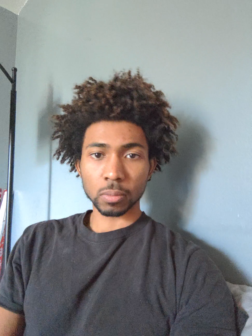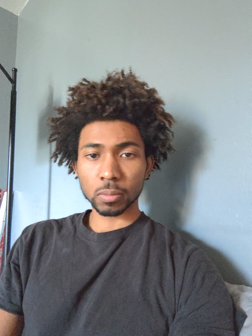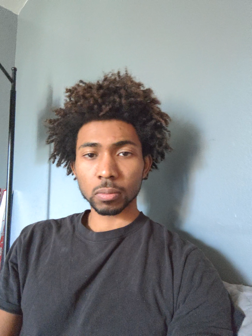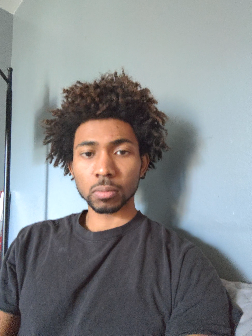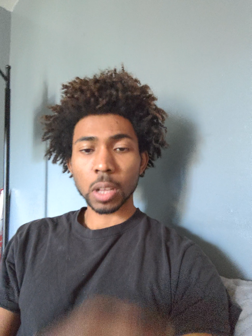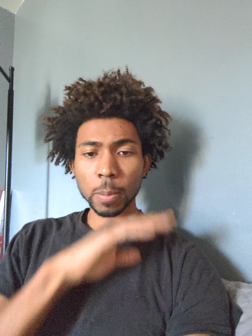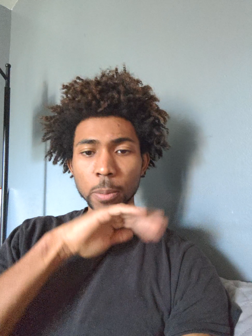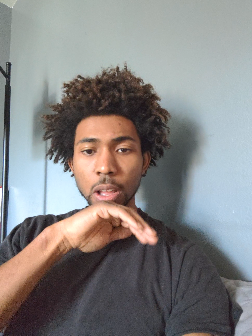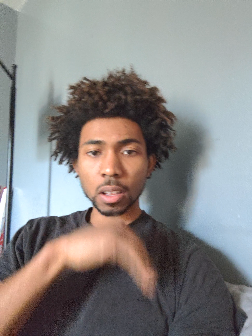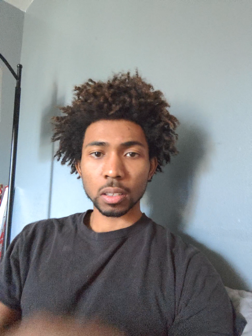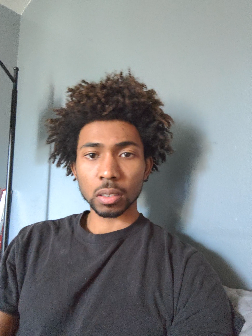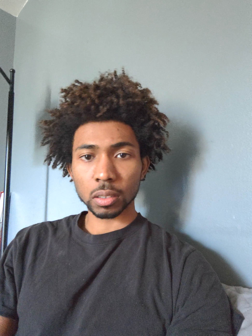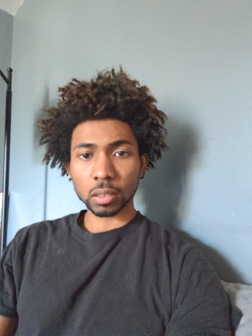pig